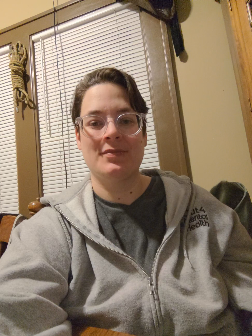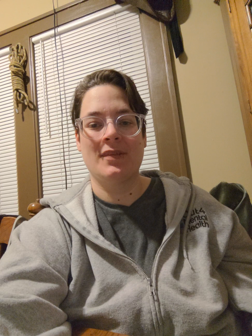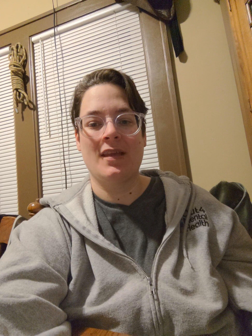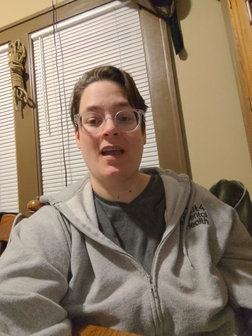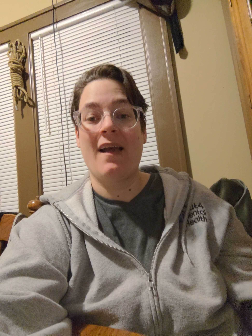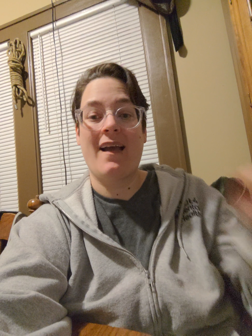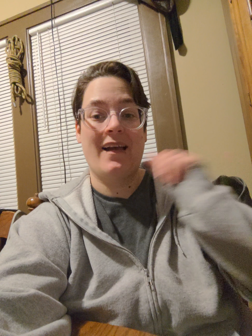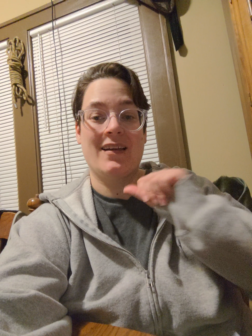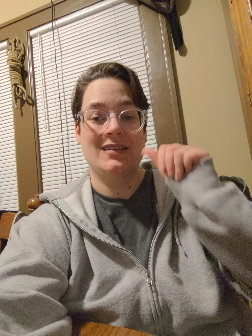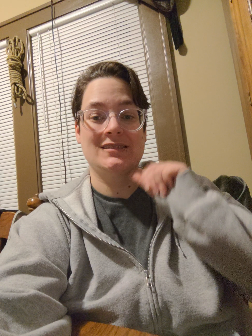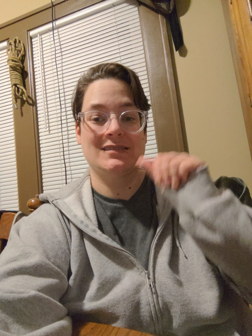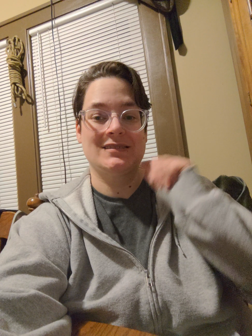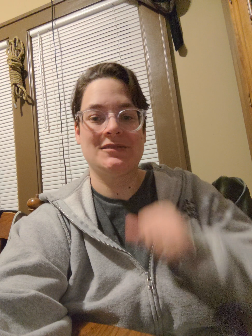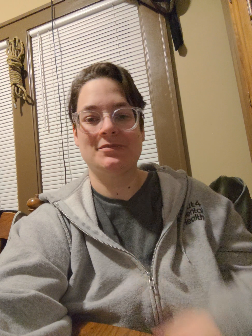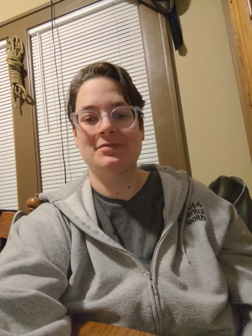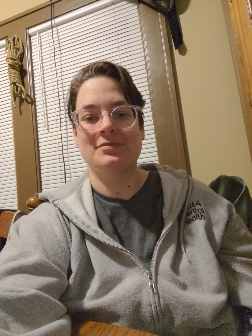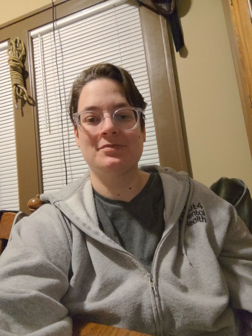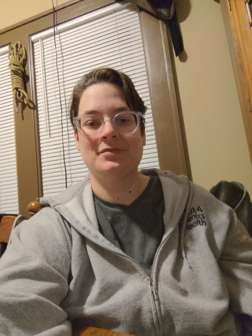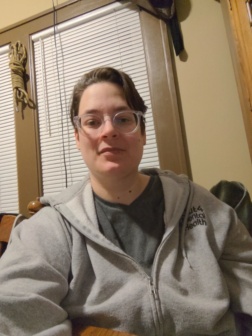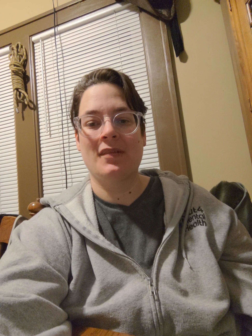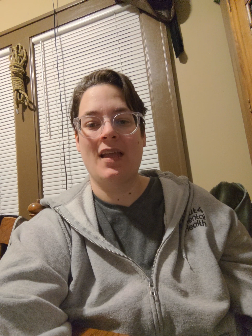aunt